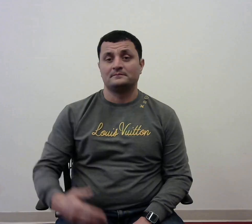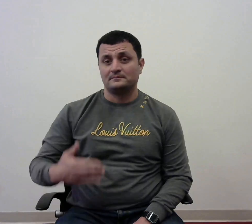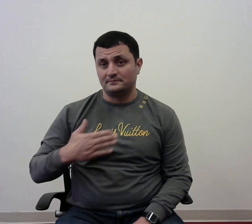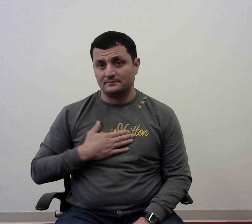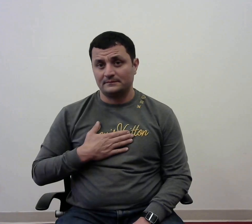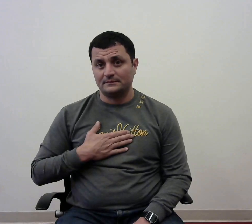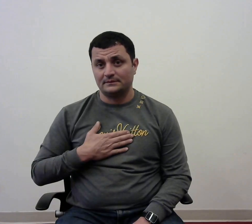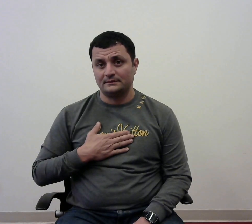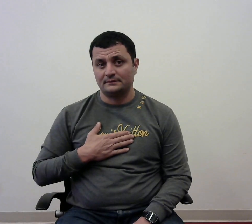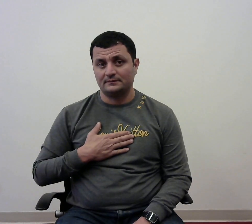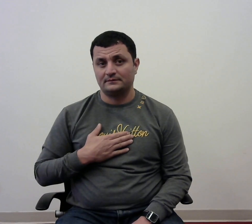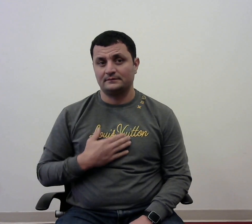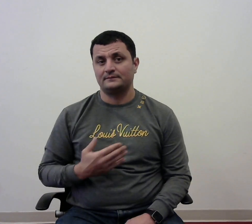mən